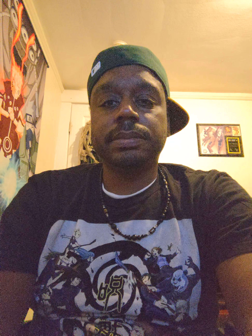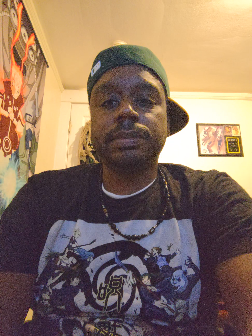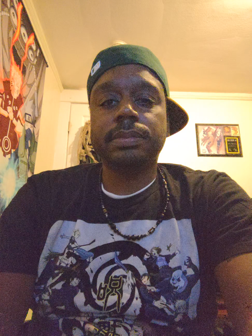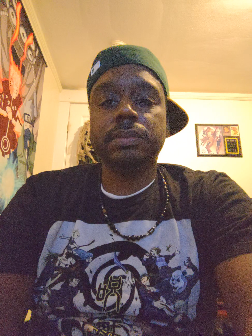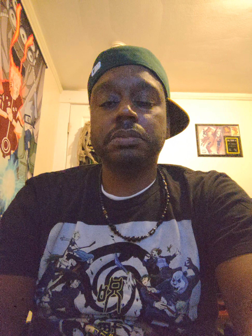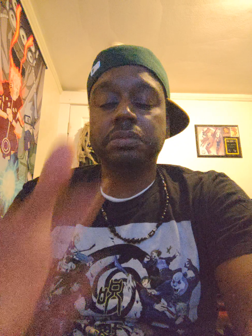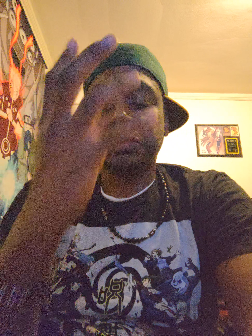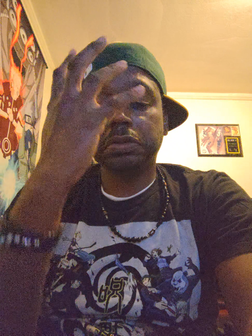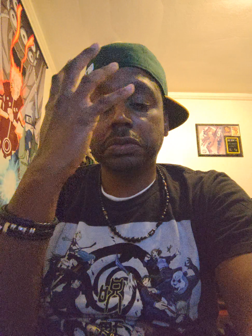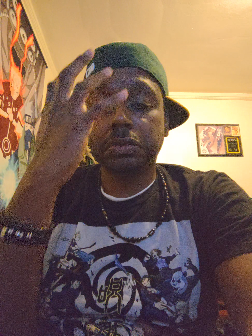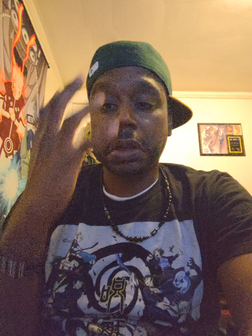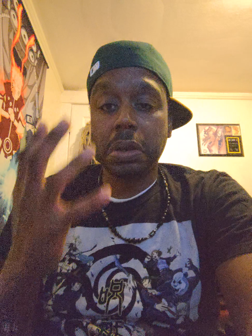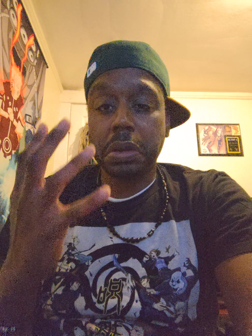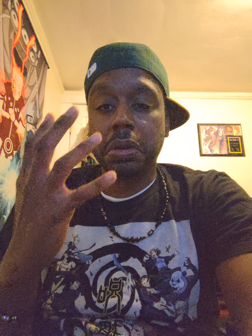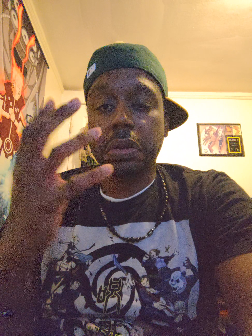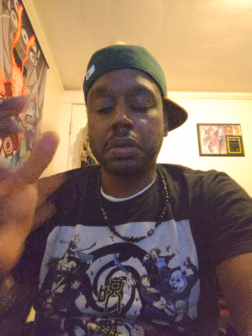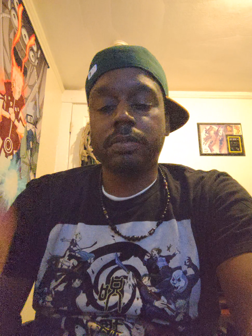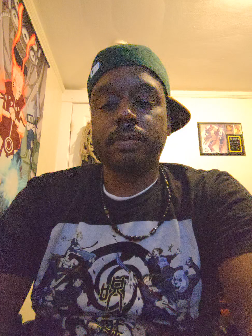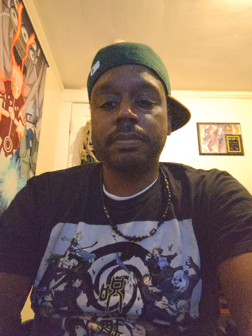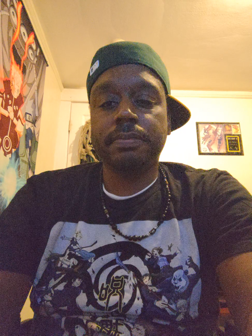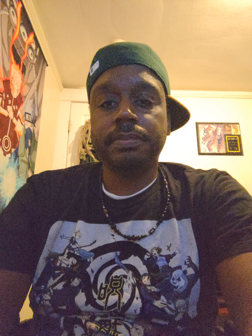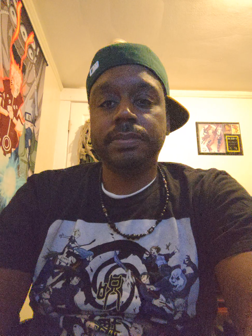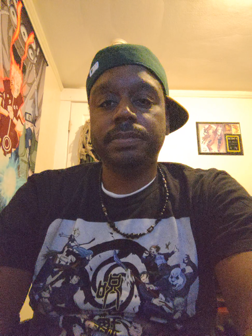sad